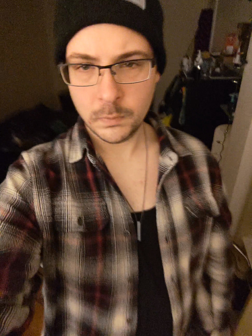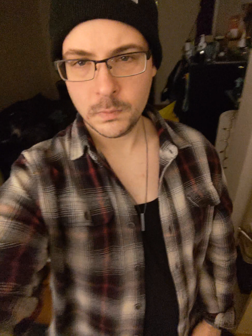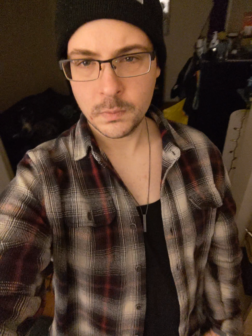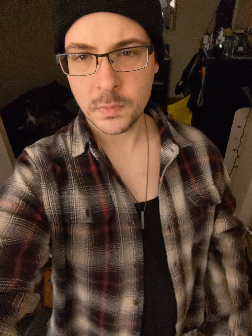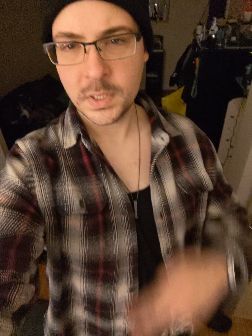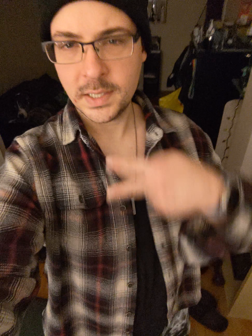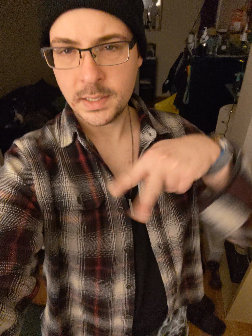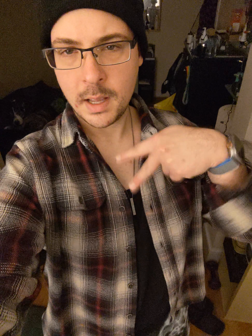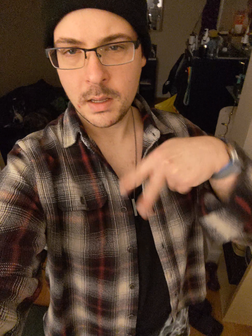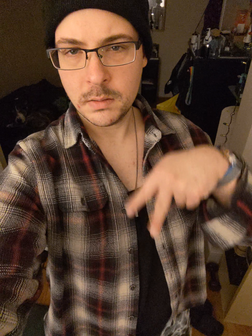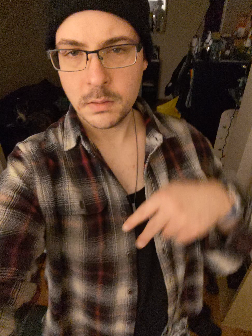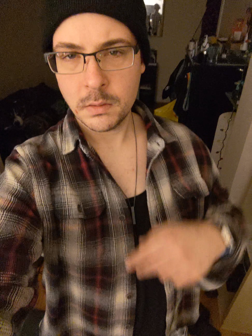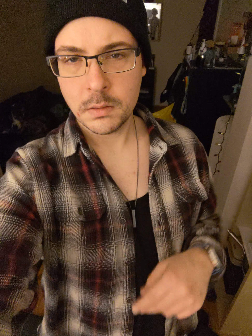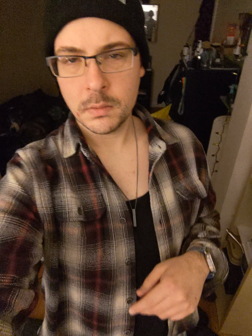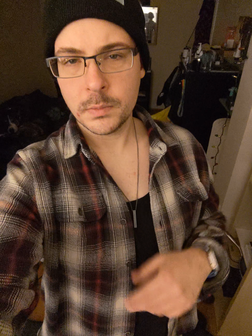dance